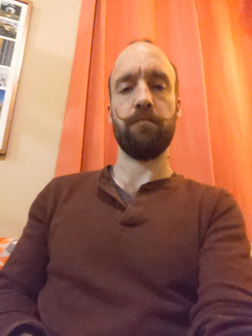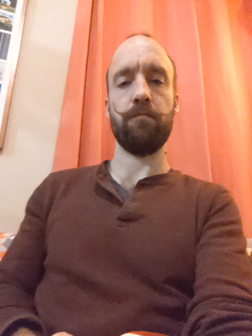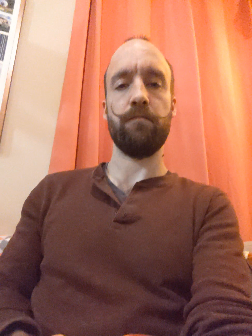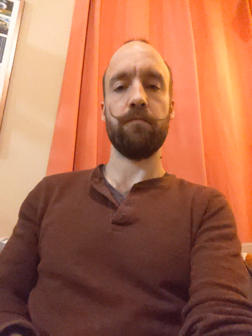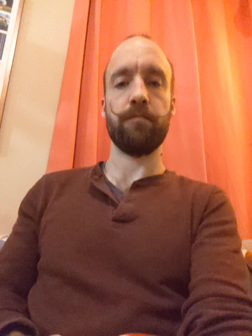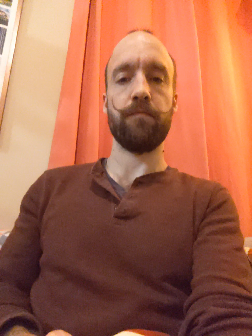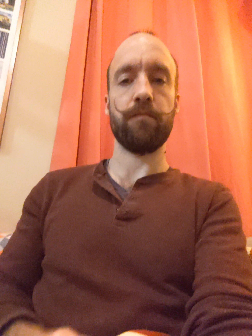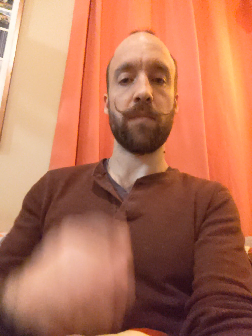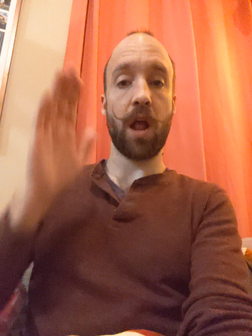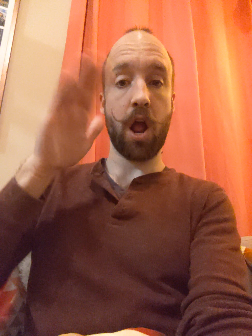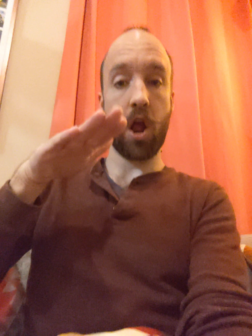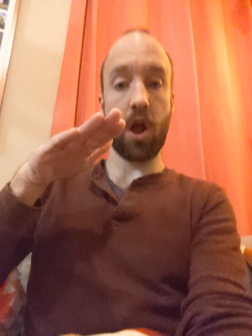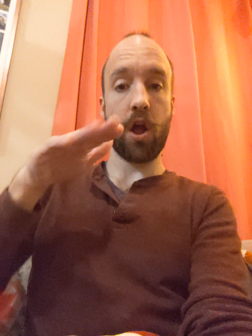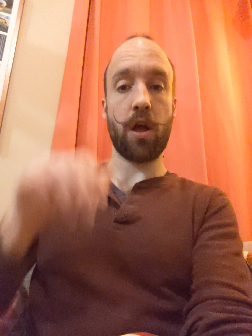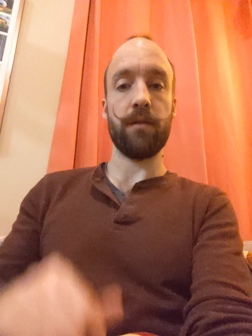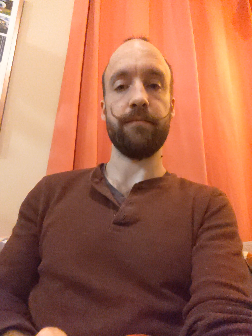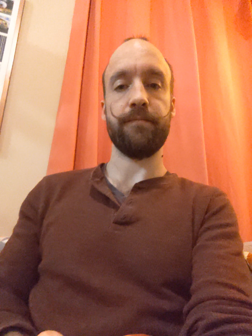on